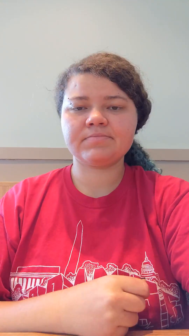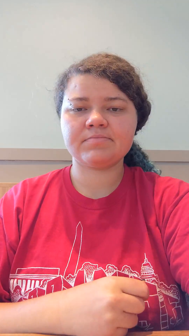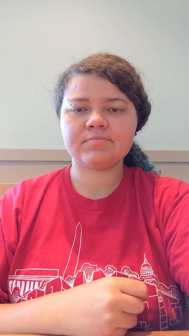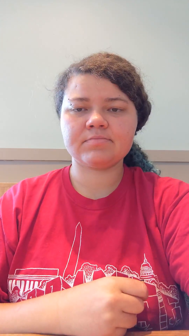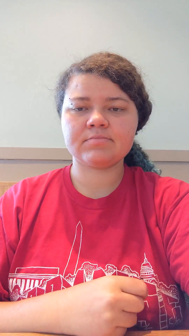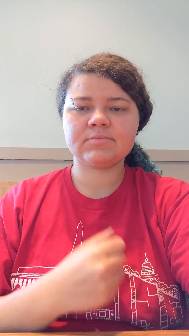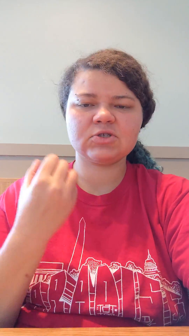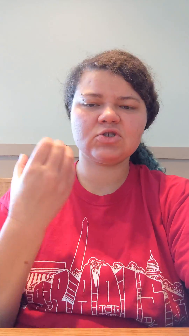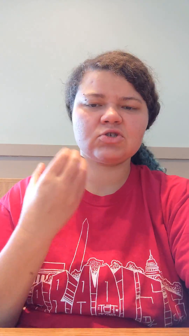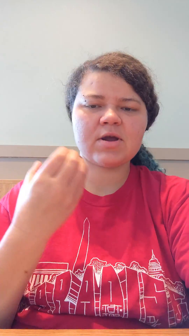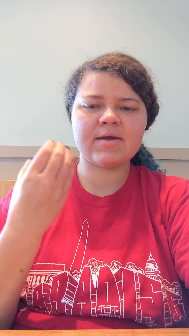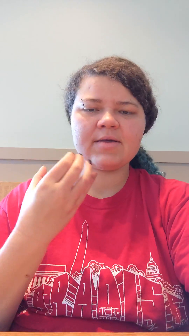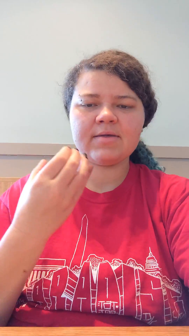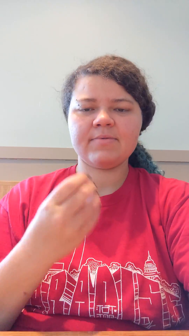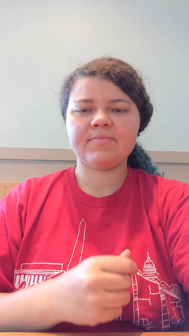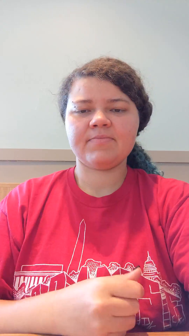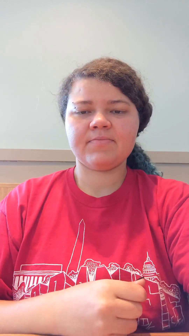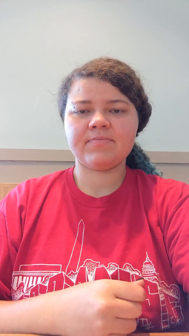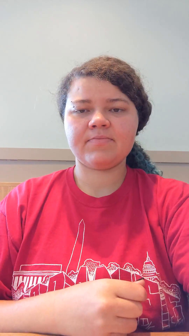shake